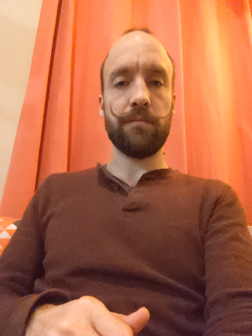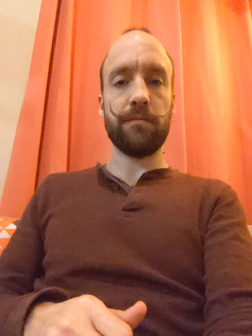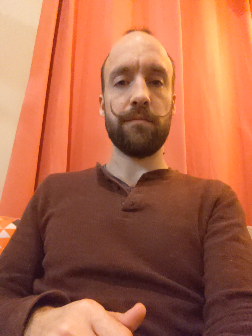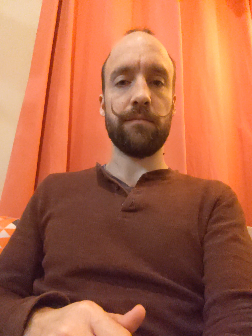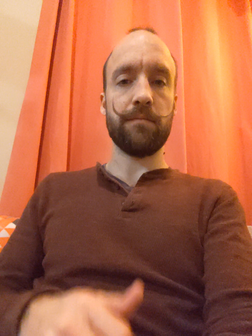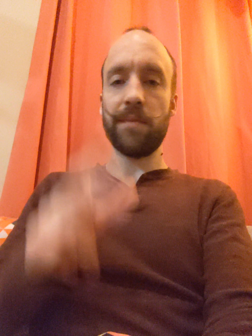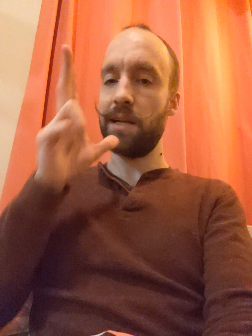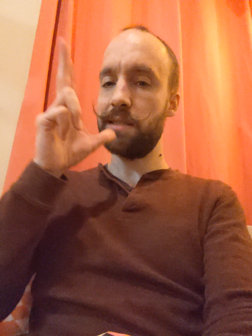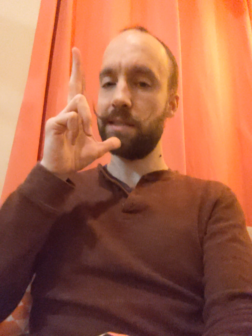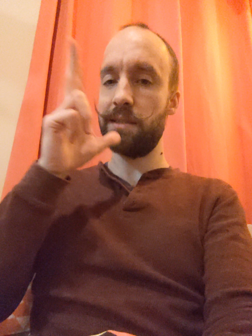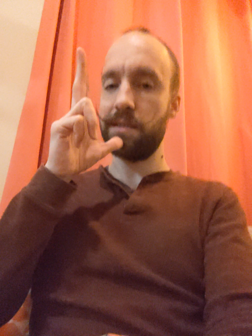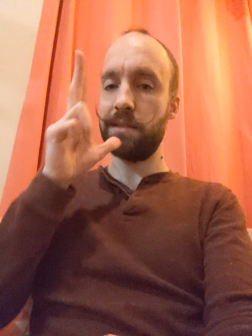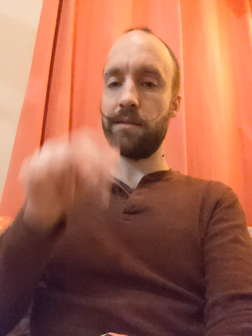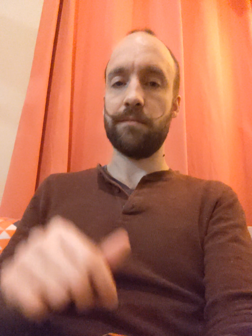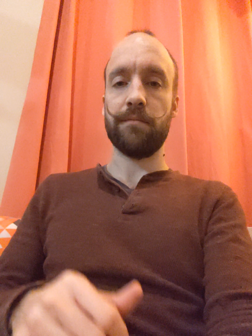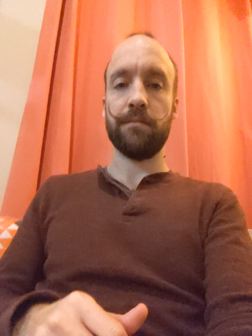hen